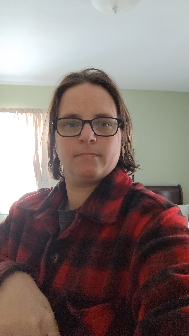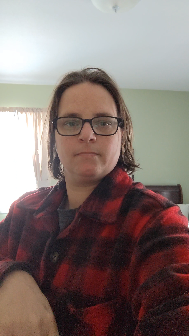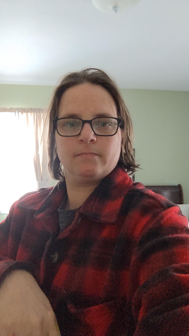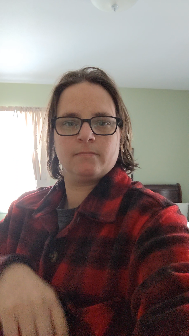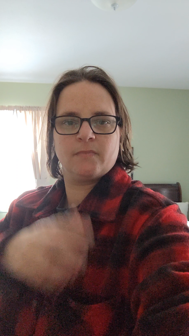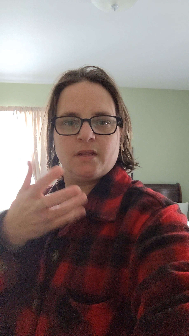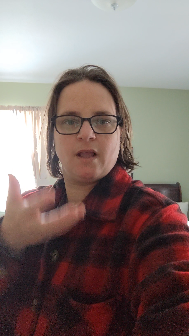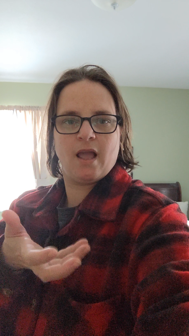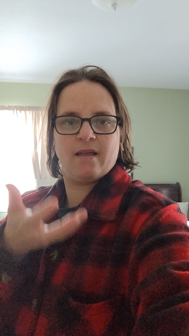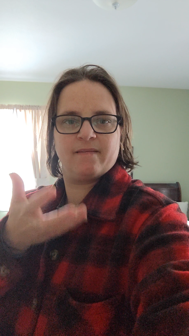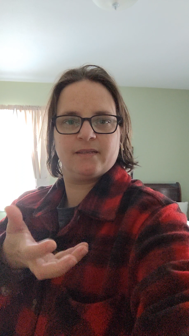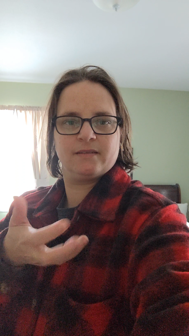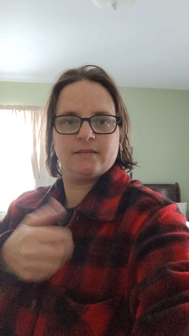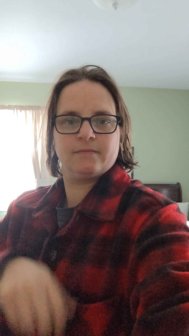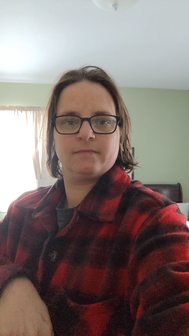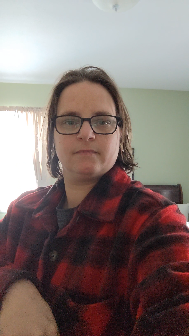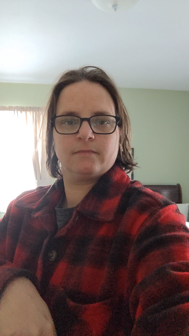heavy